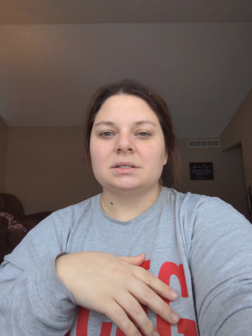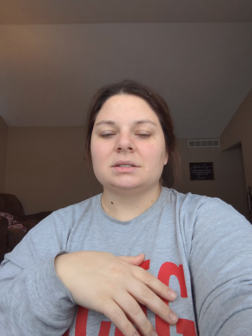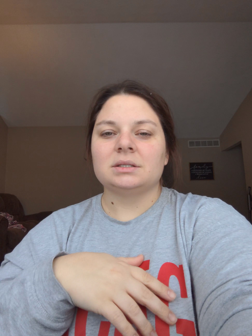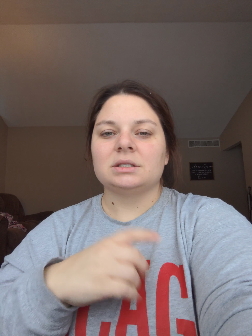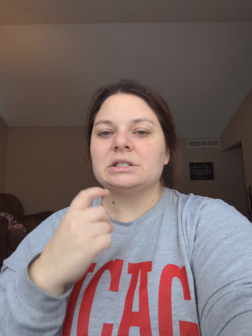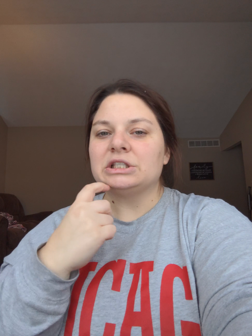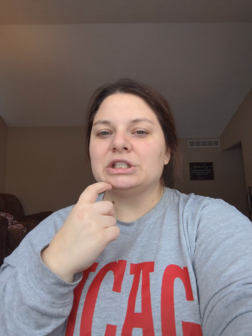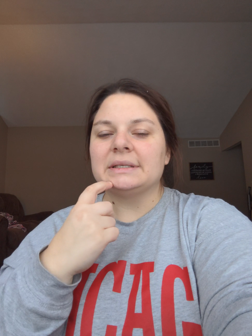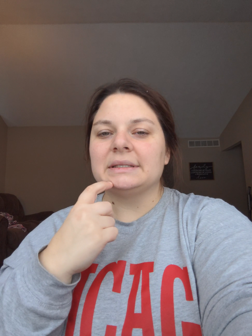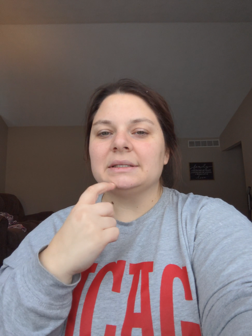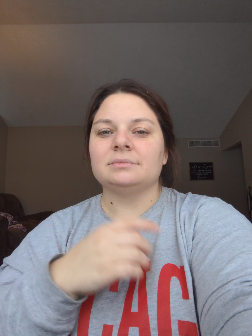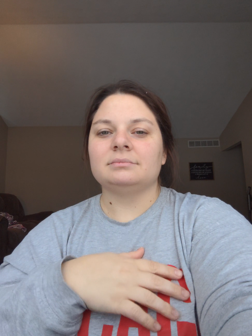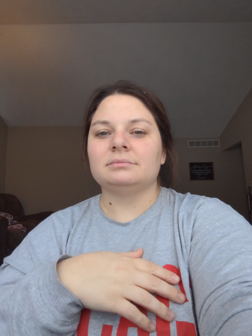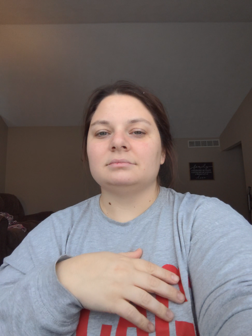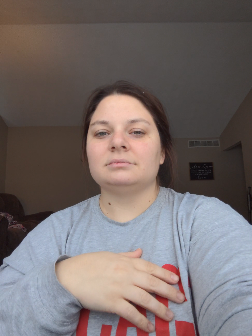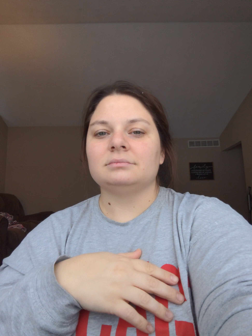chin